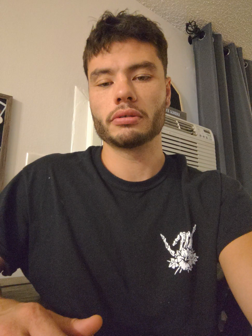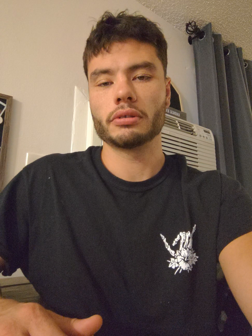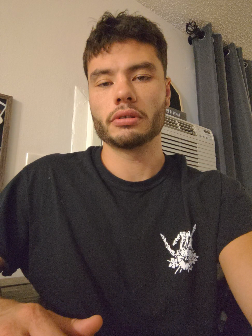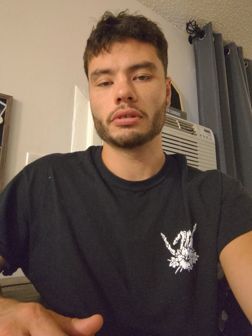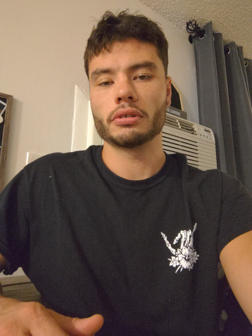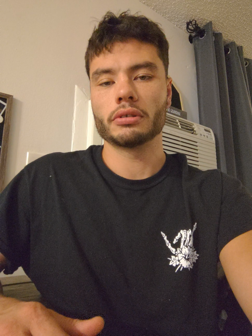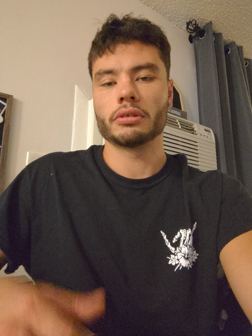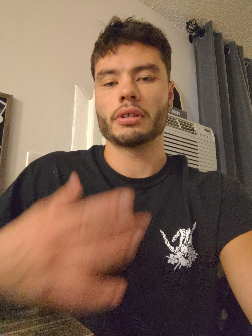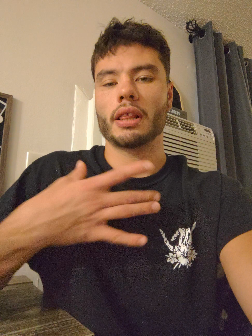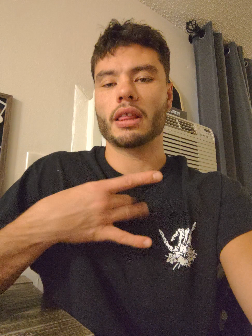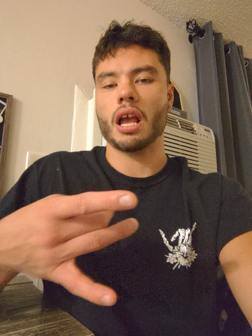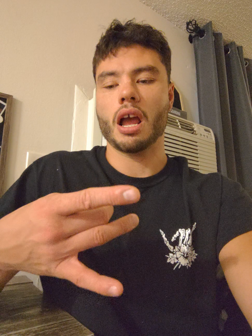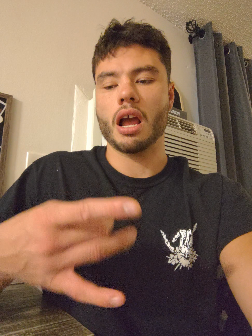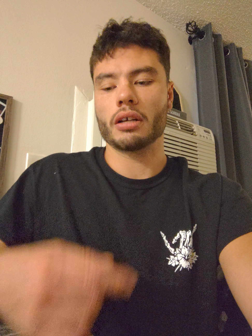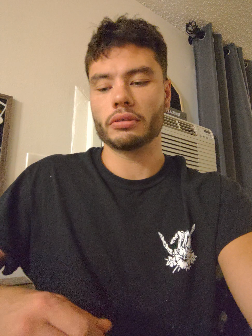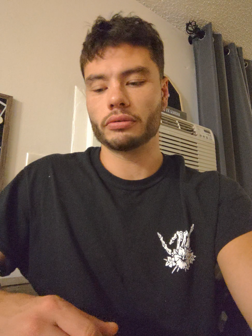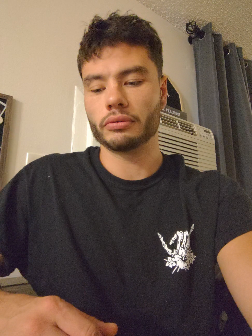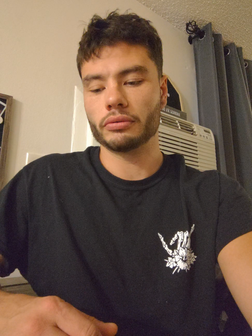like